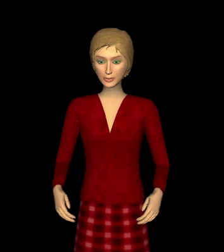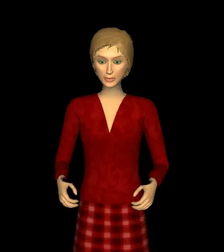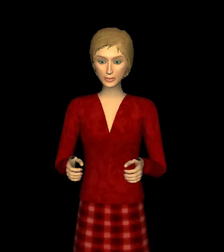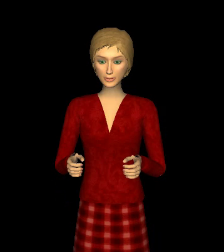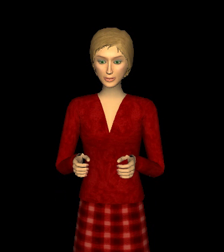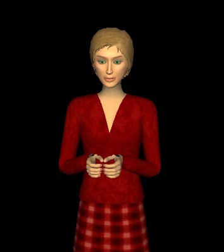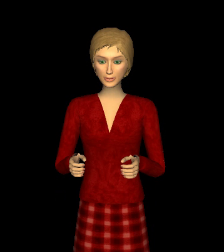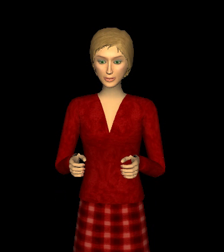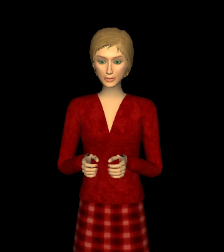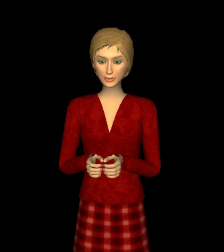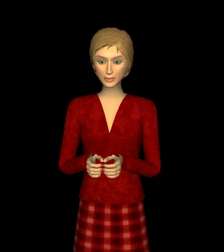مجموعة